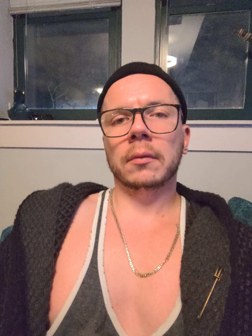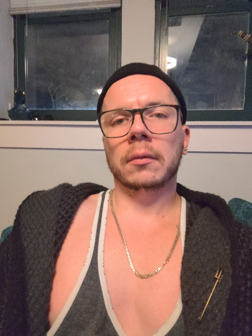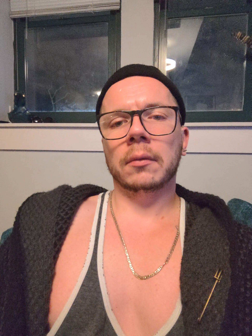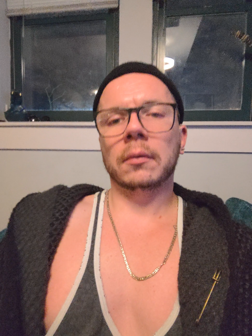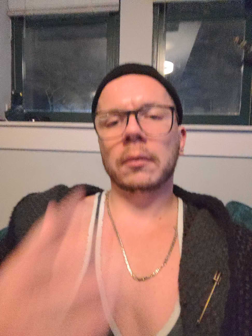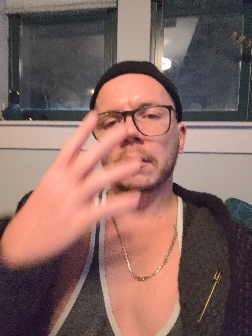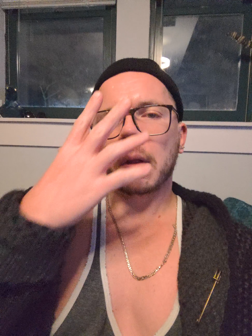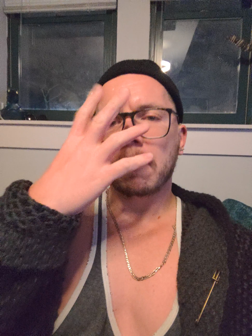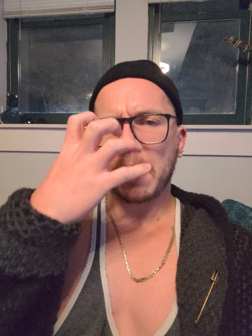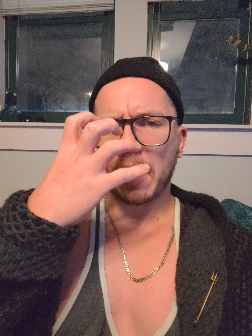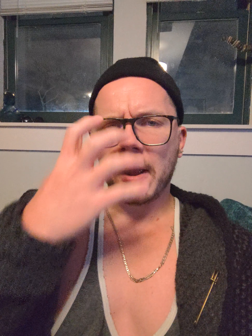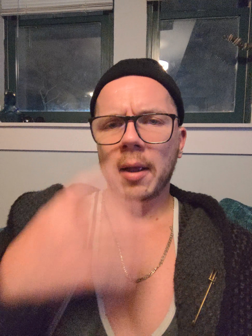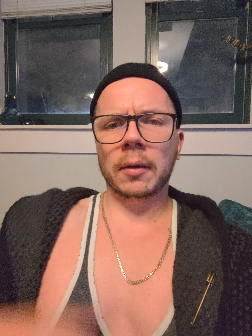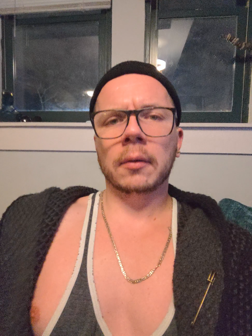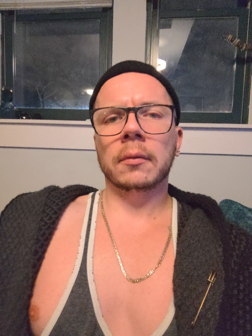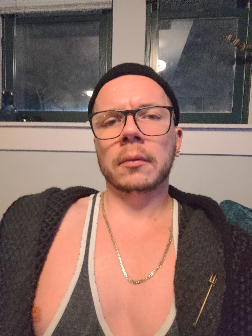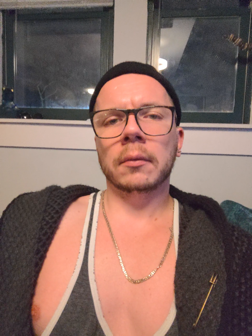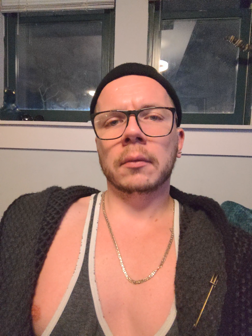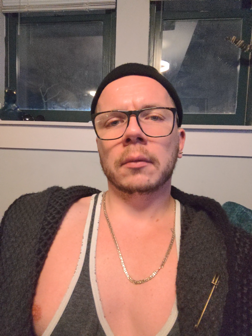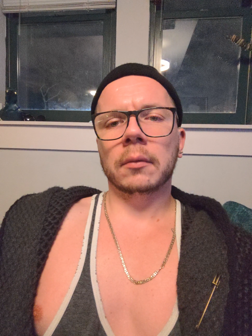mad